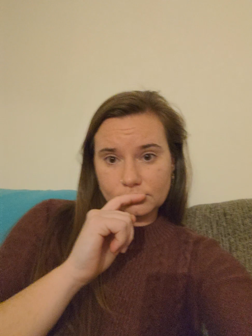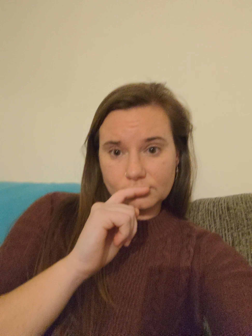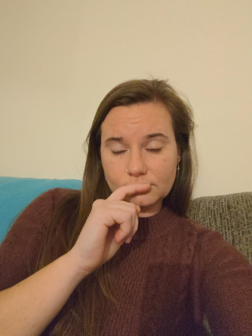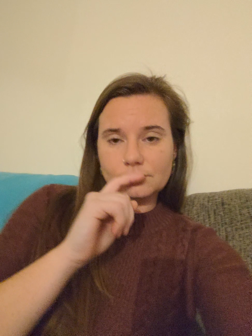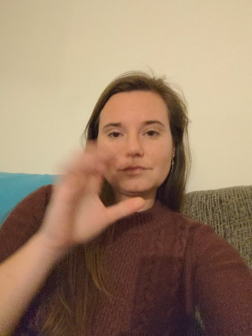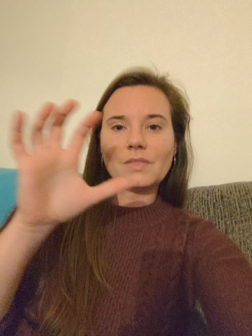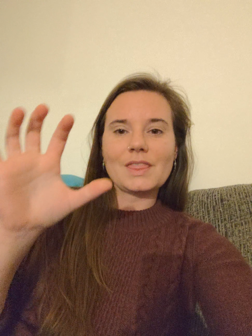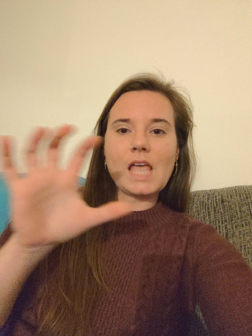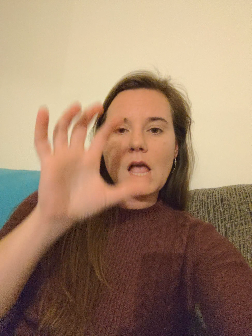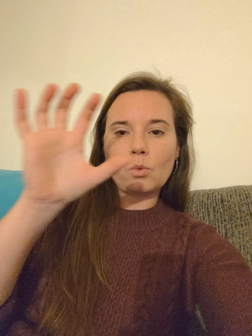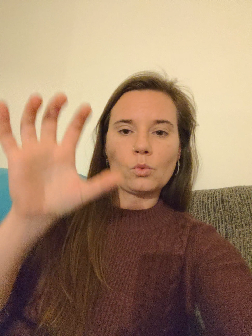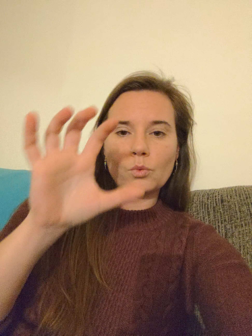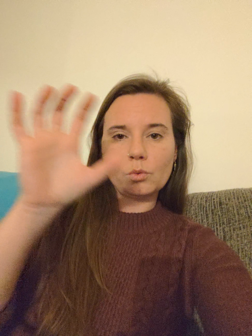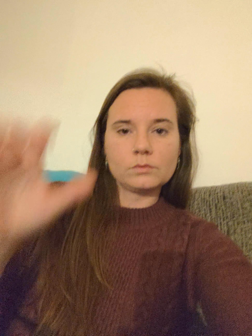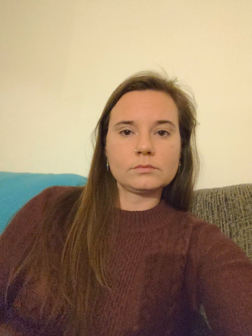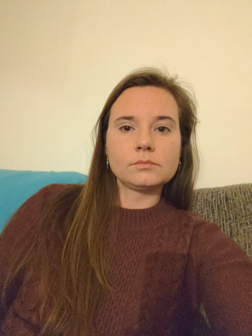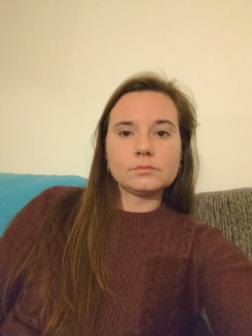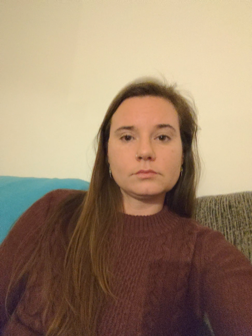cloud